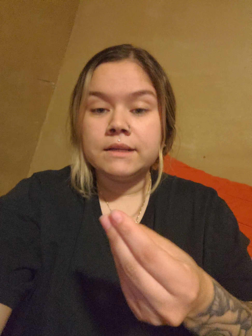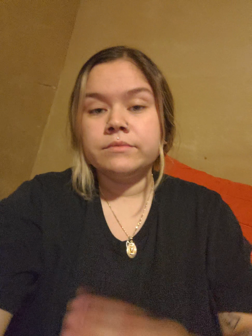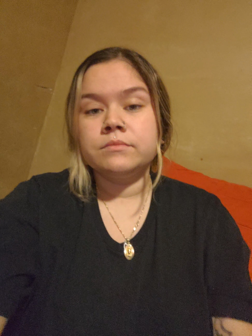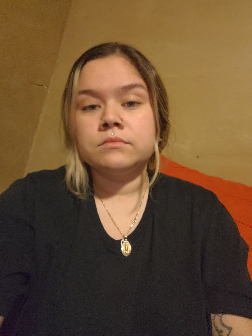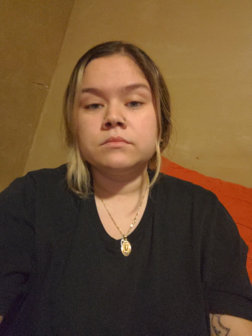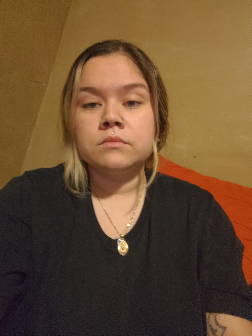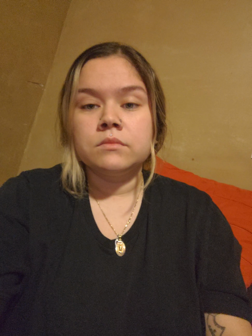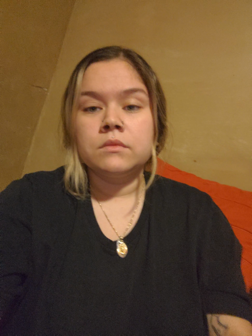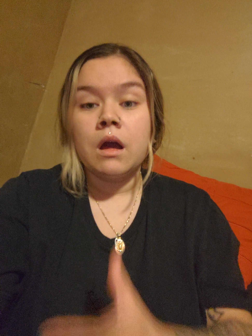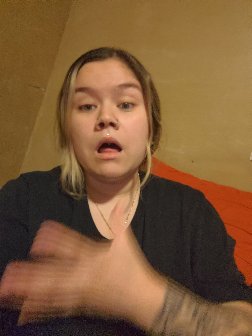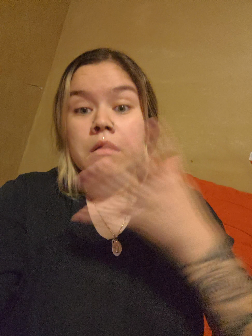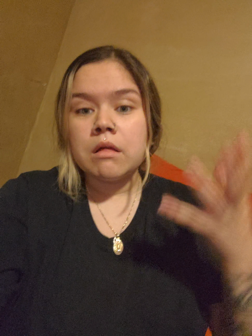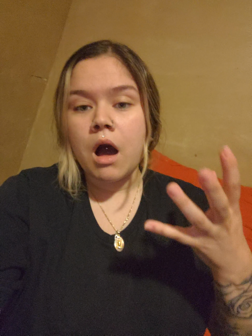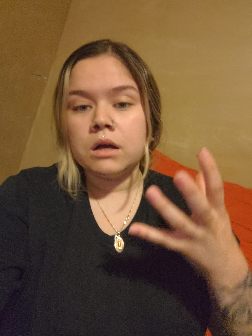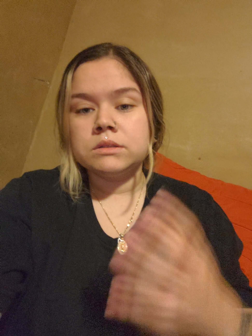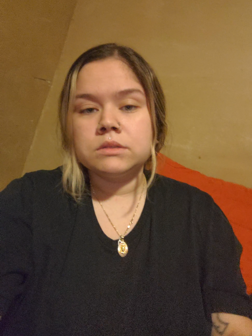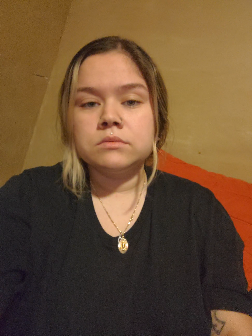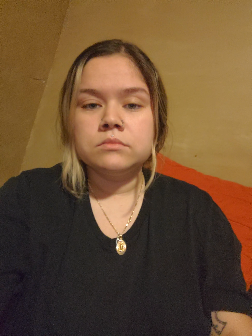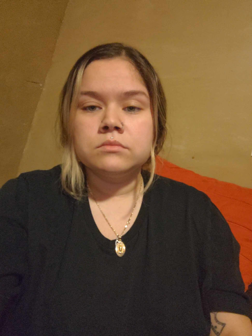a lot